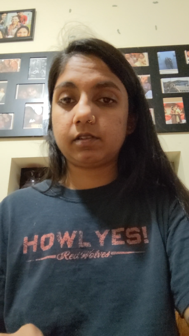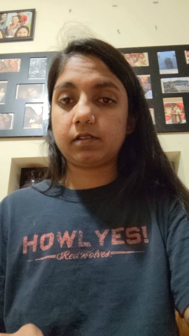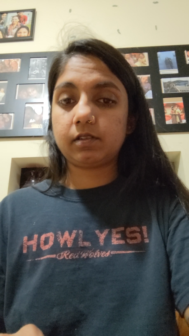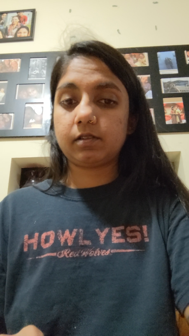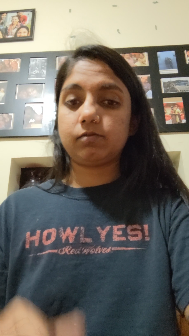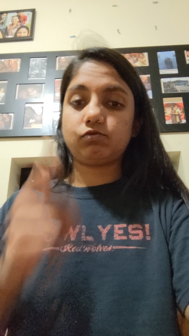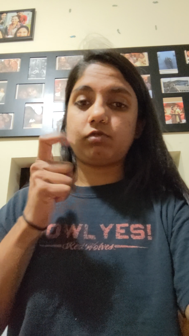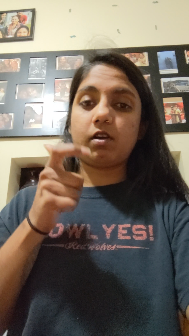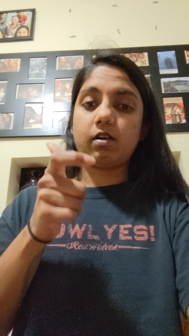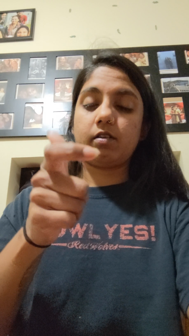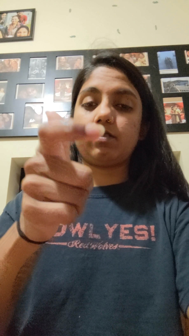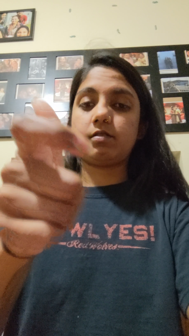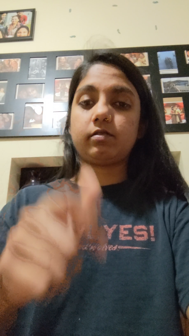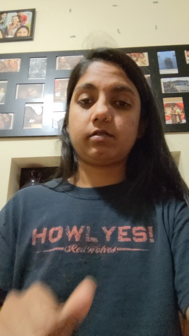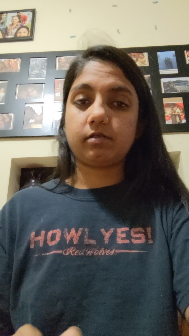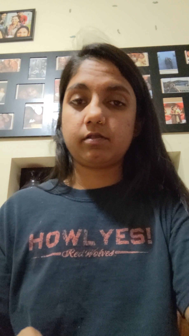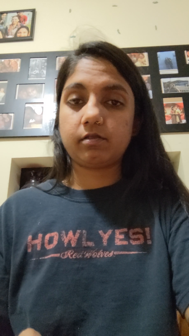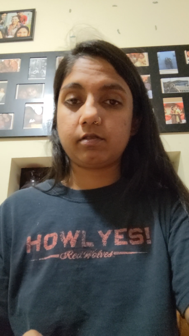run